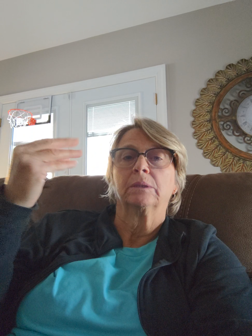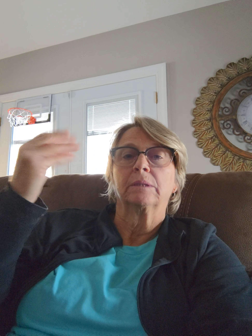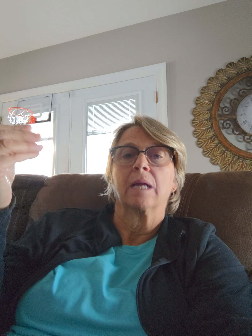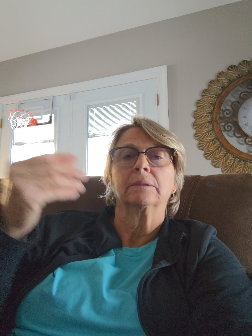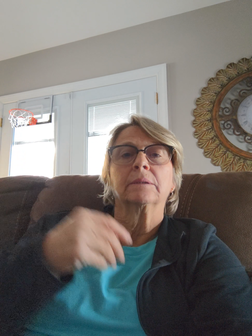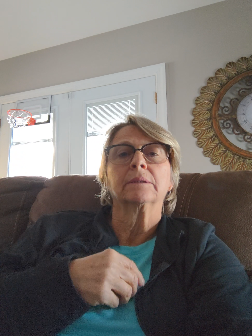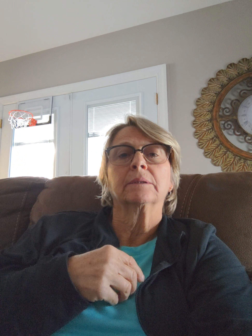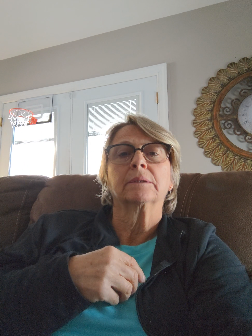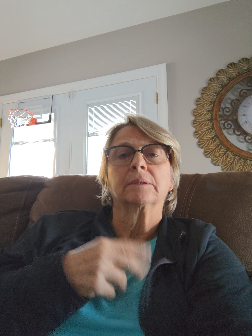outside